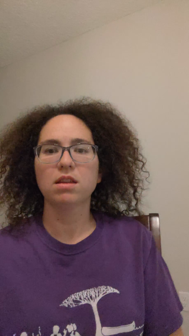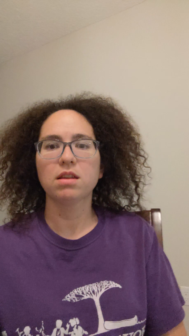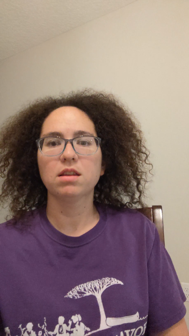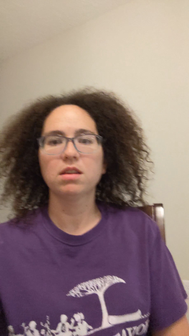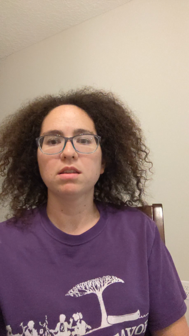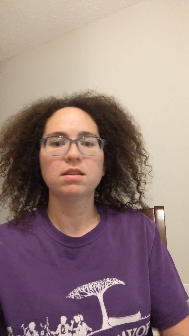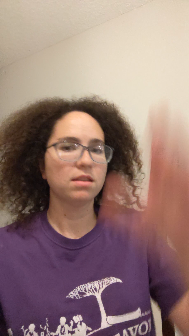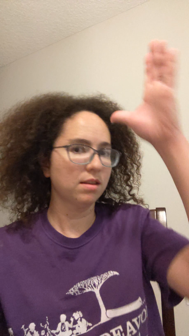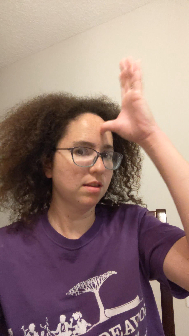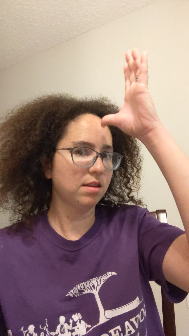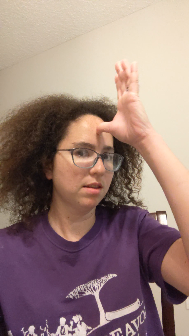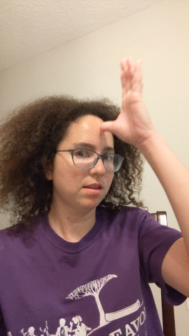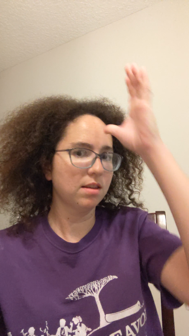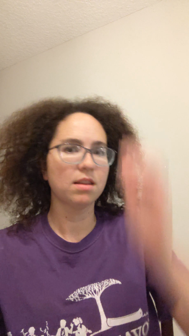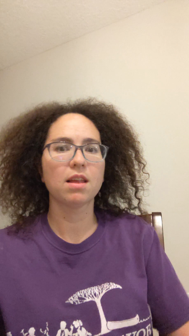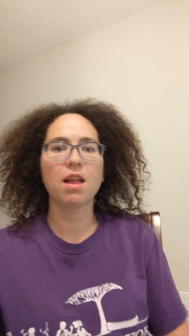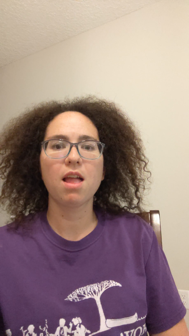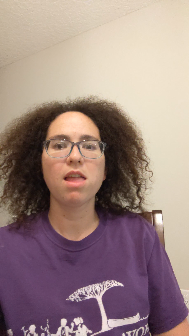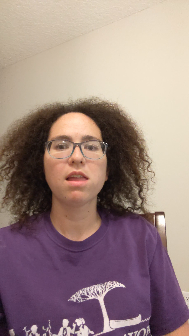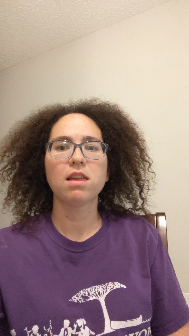daddy